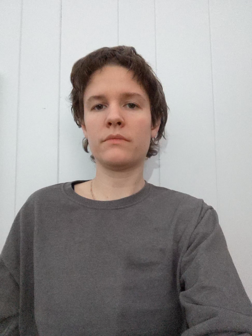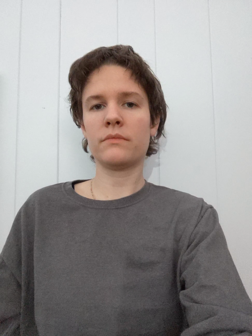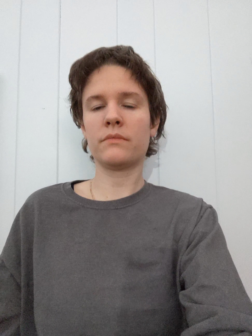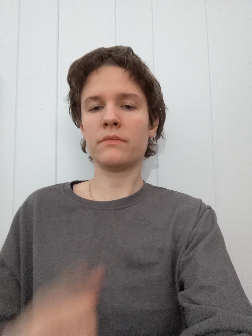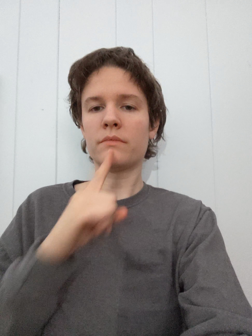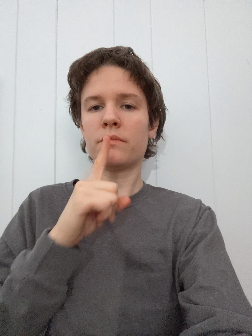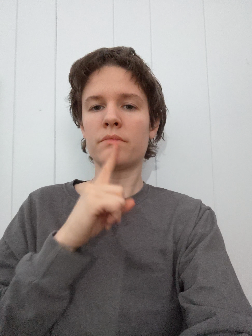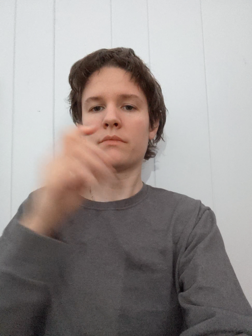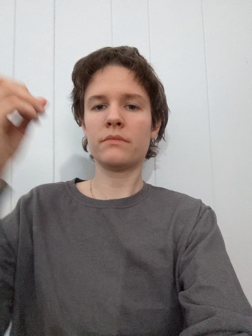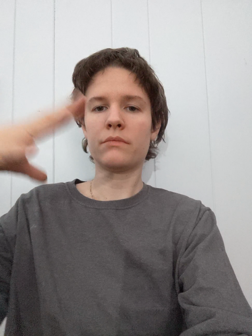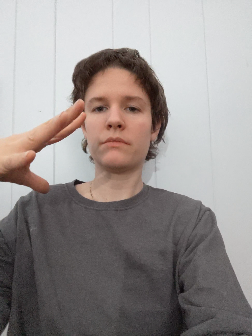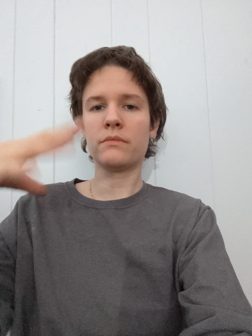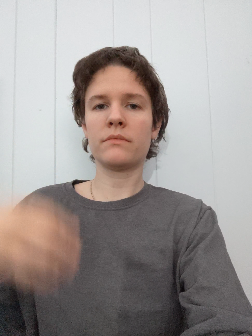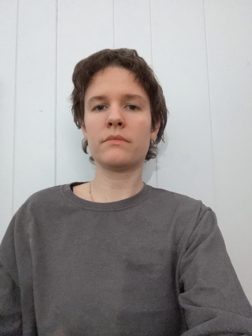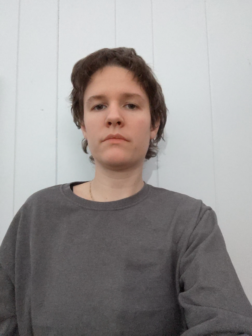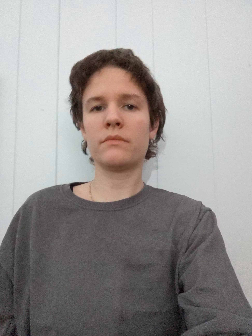lamp